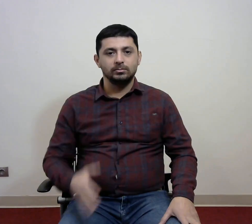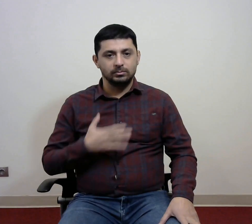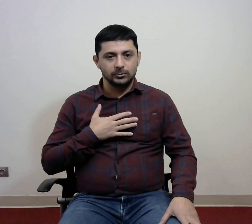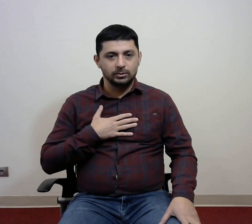mən